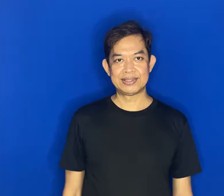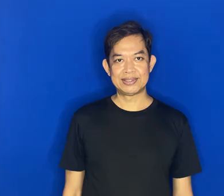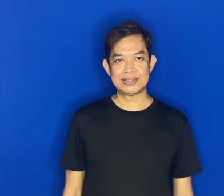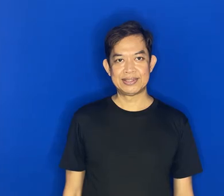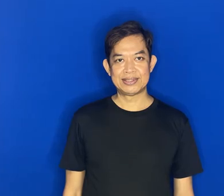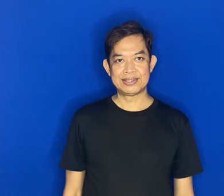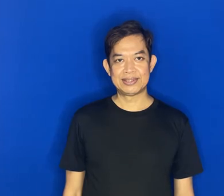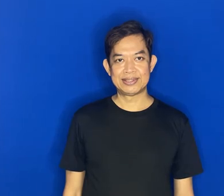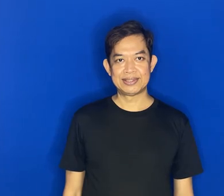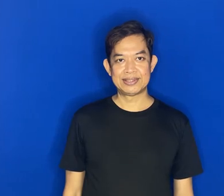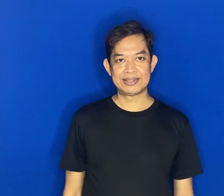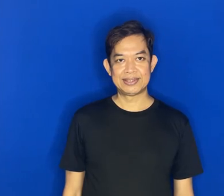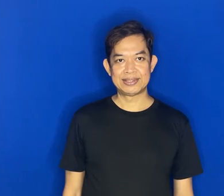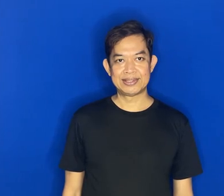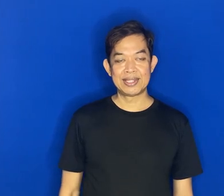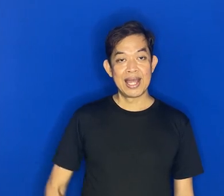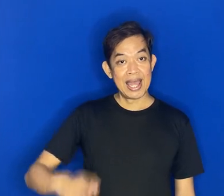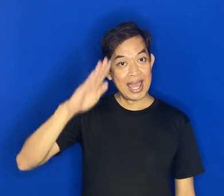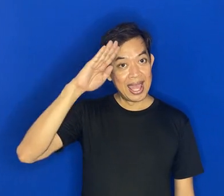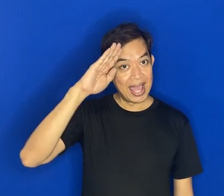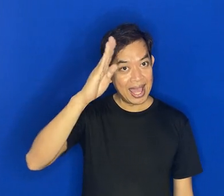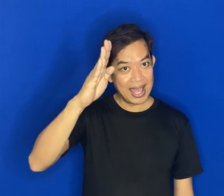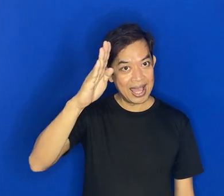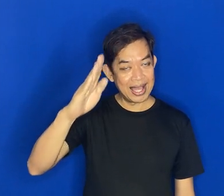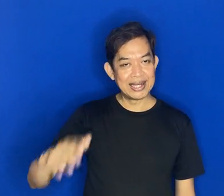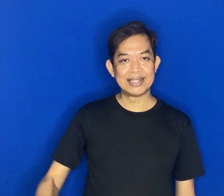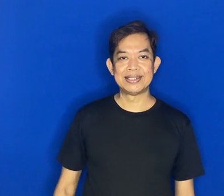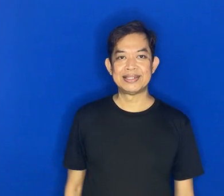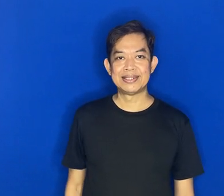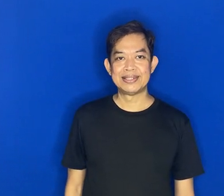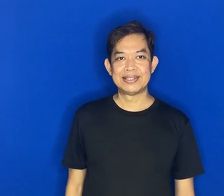hello